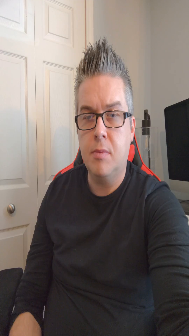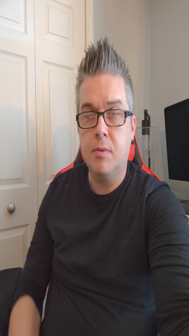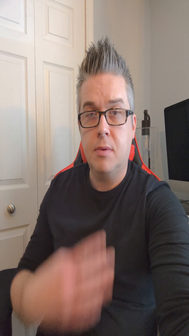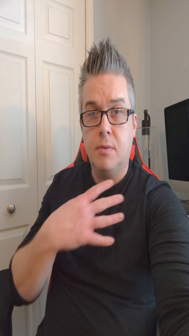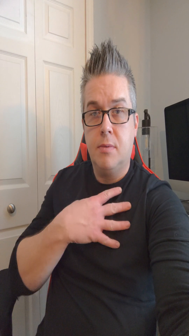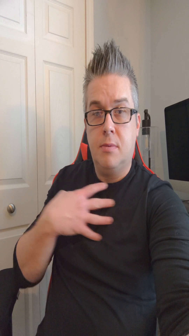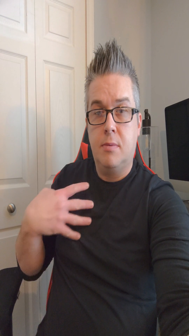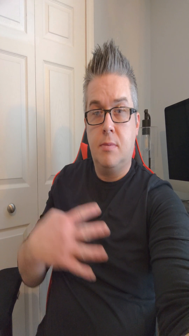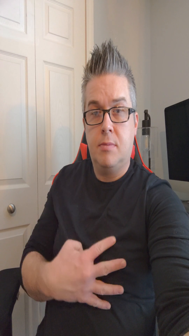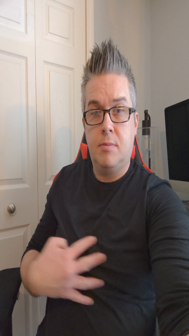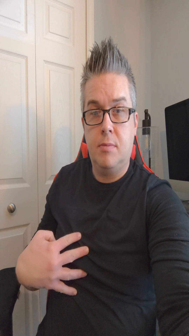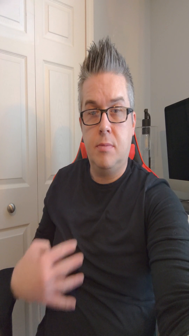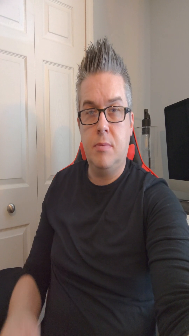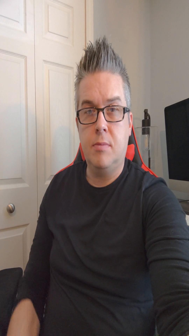zebra